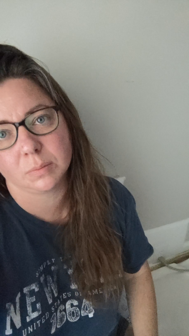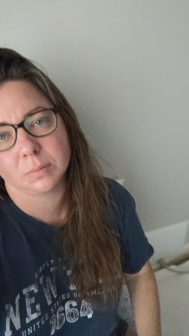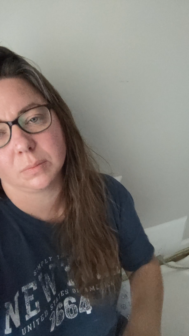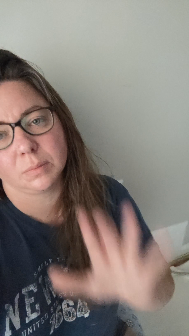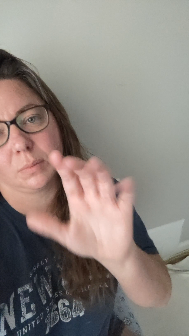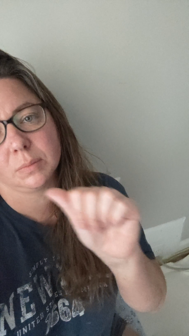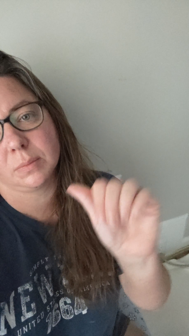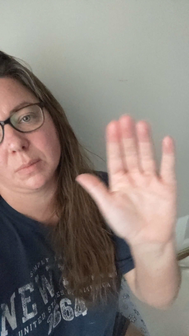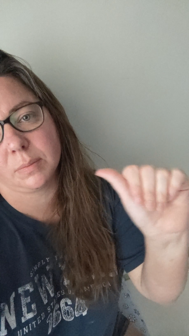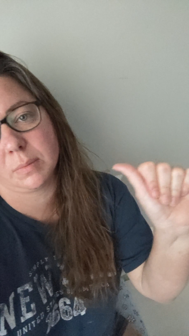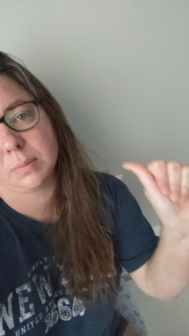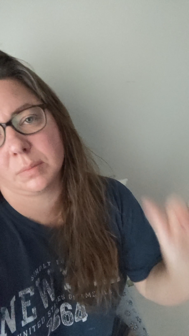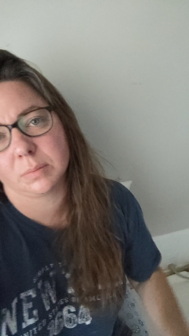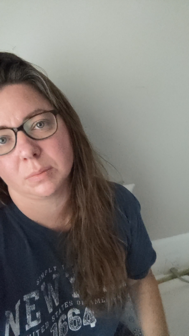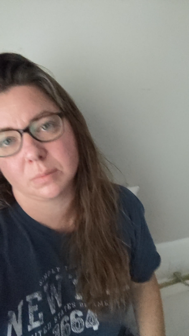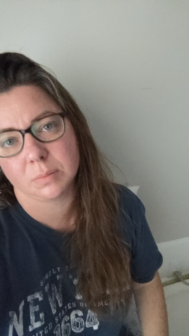baa baa